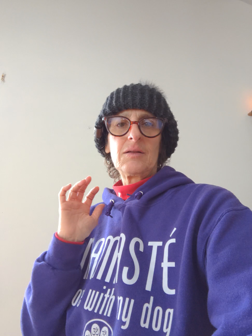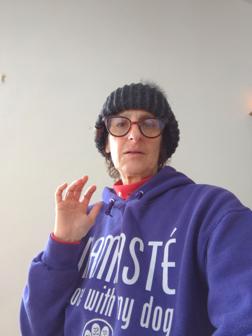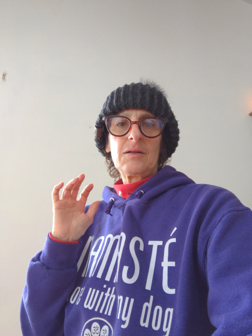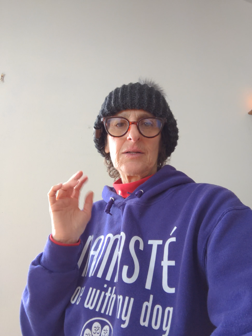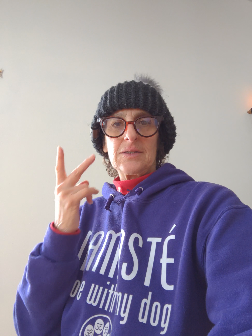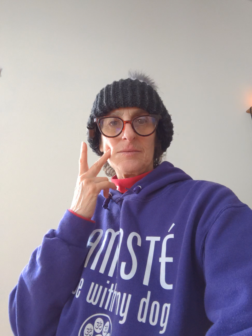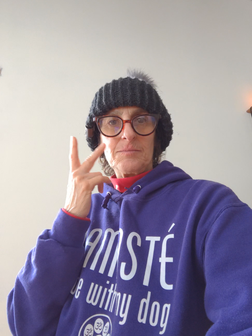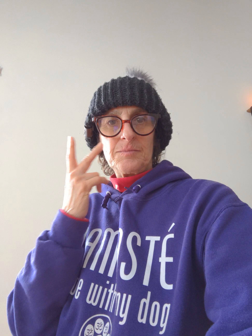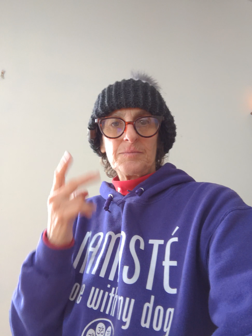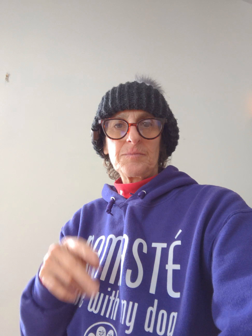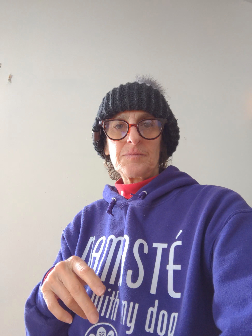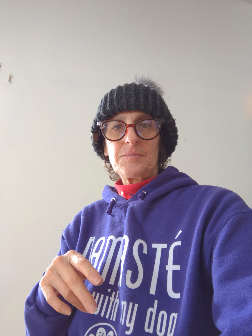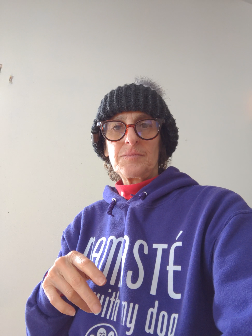see